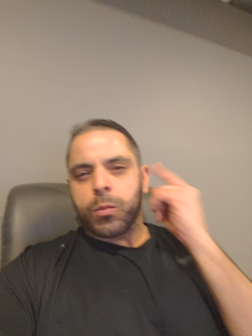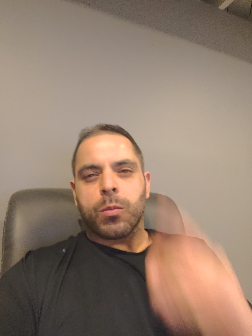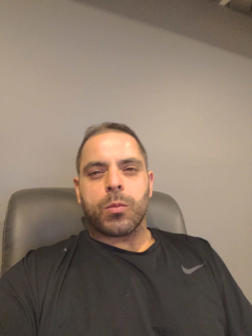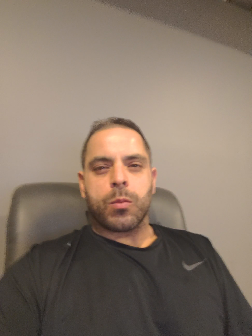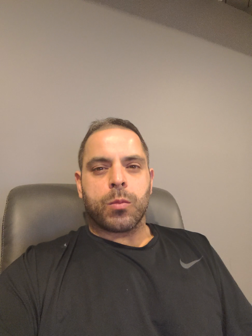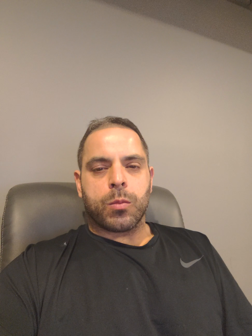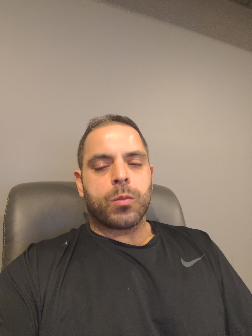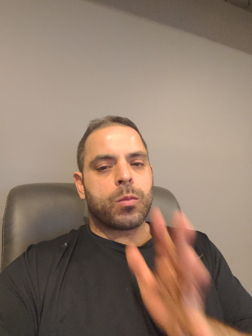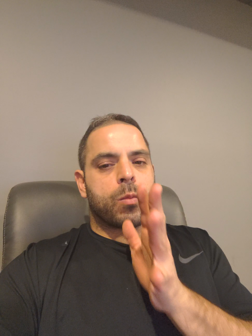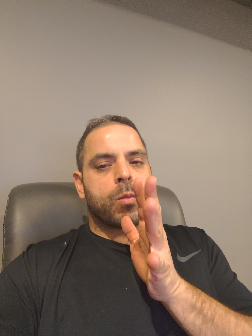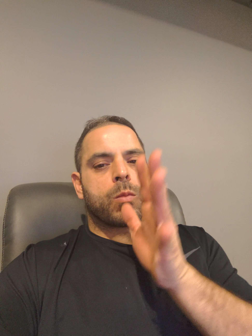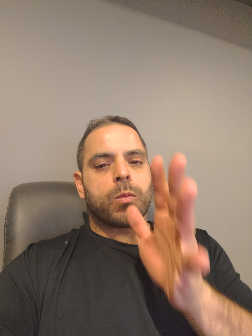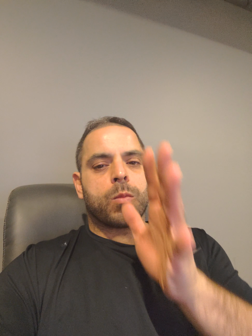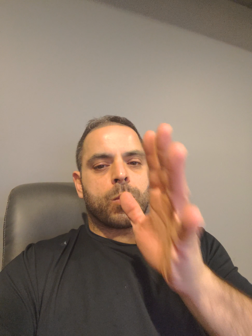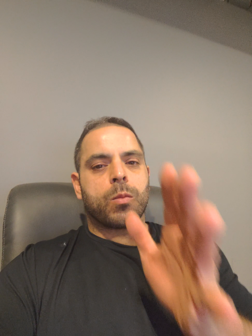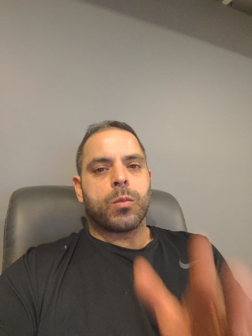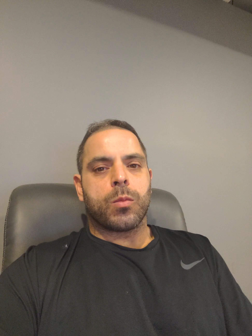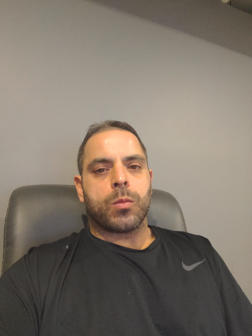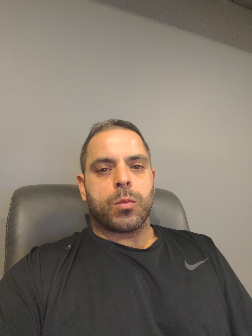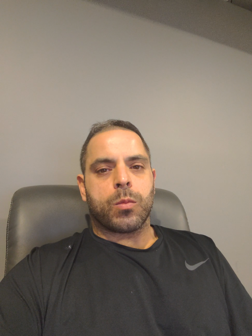grandma